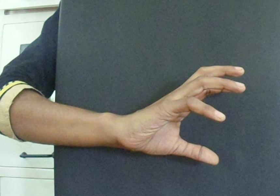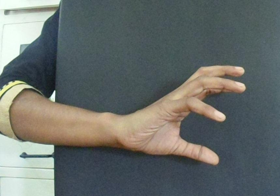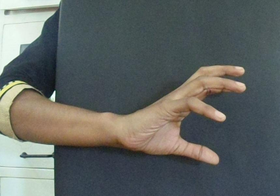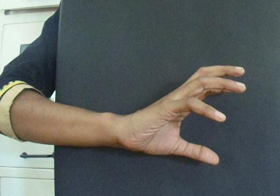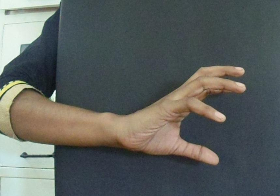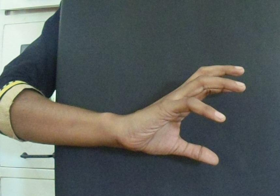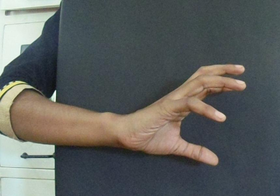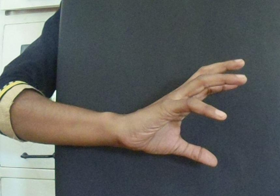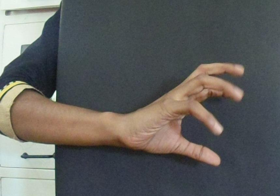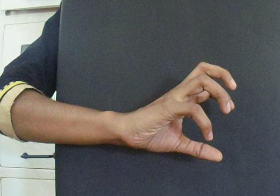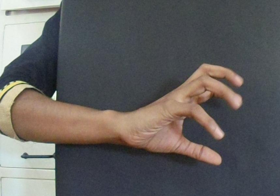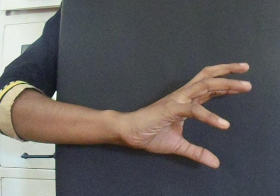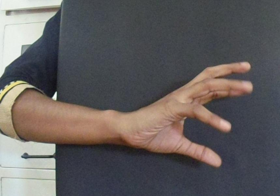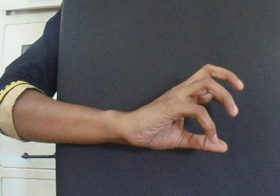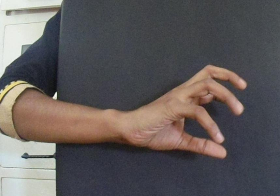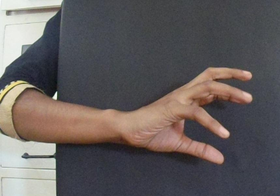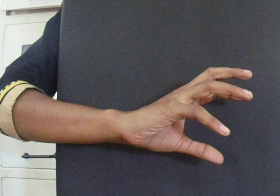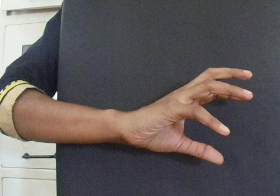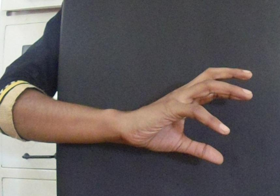pain